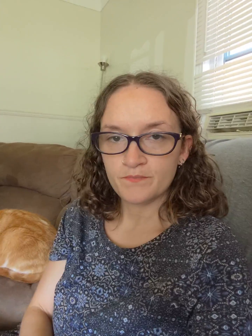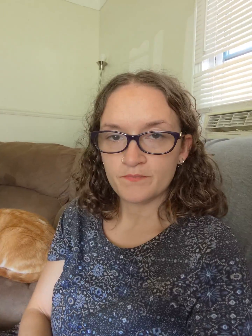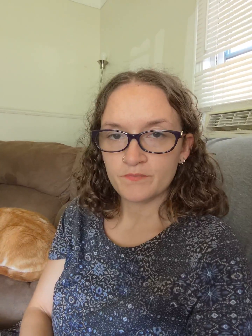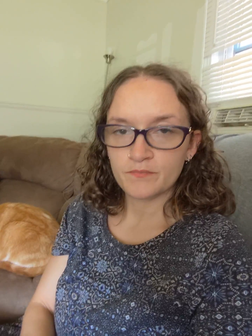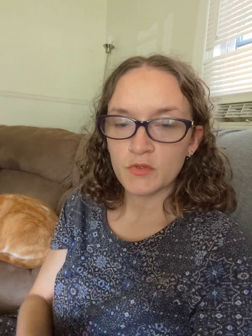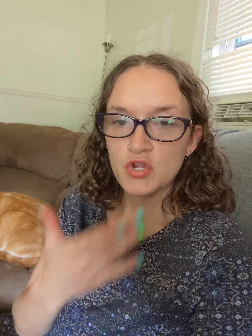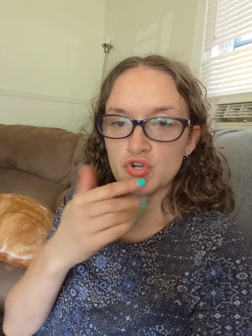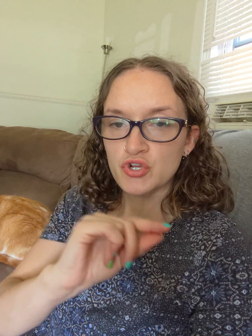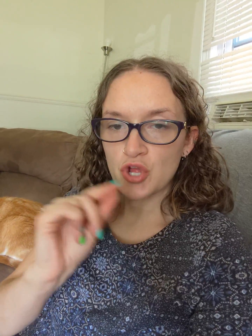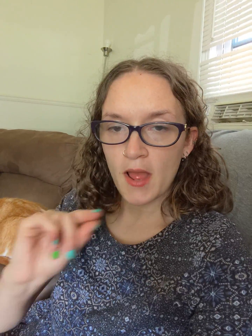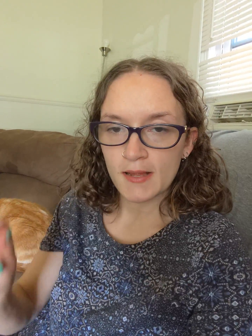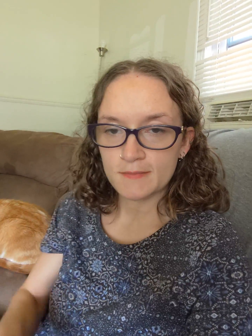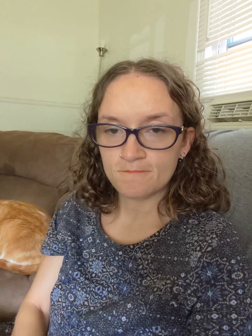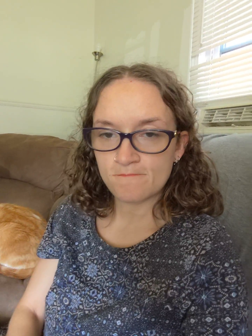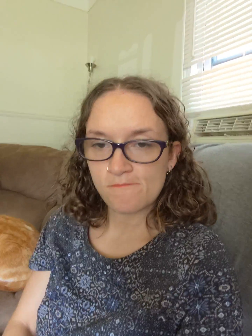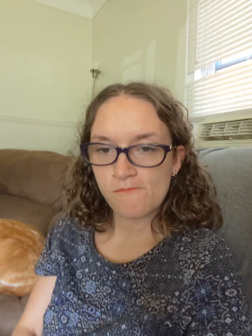crayon